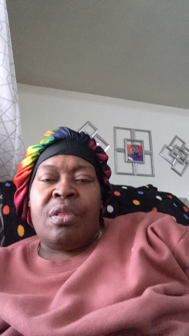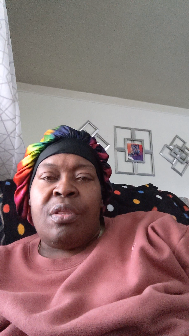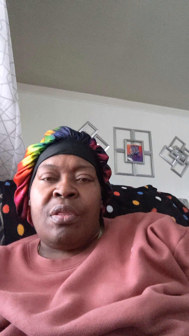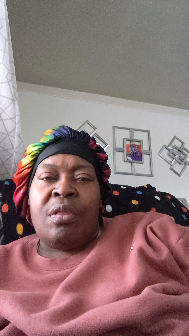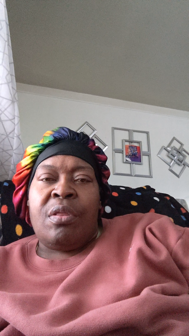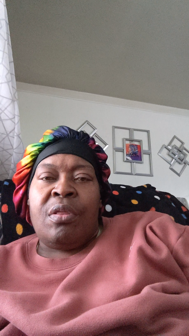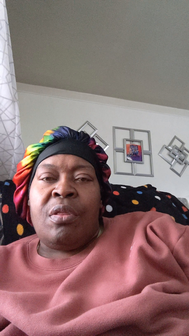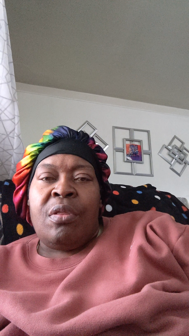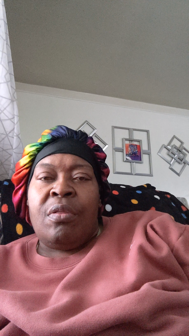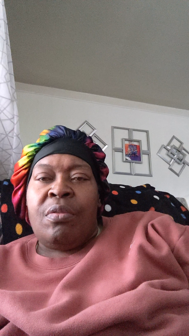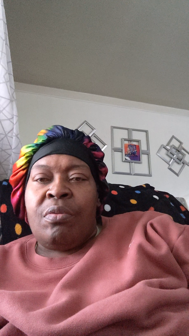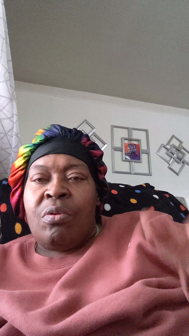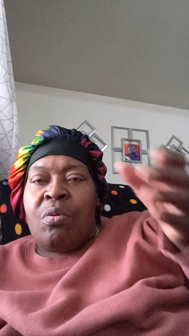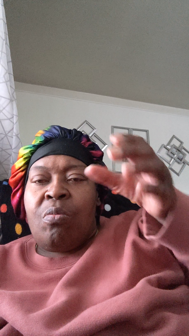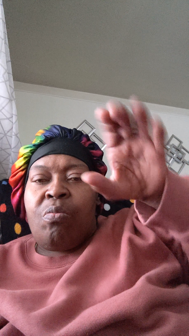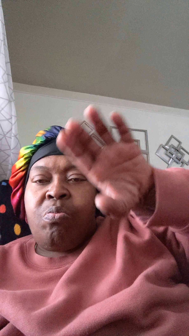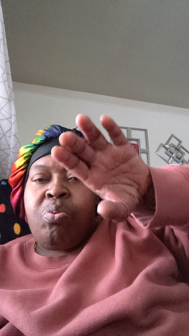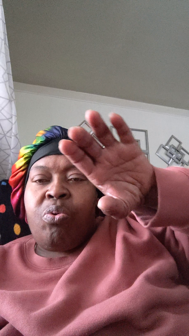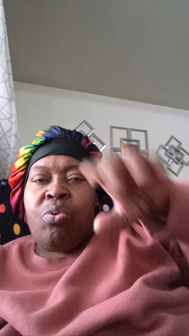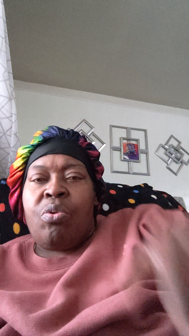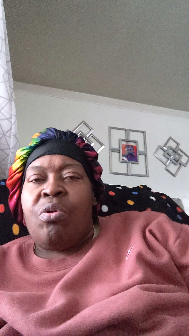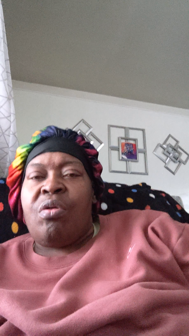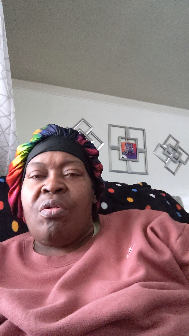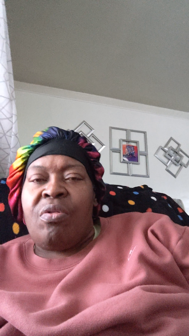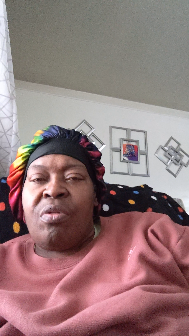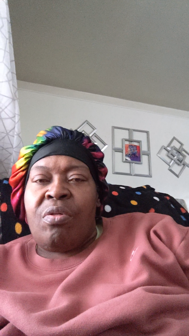pour